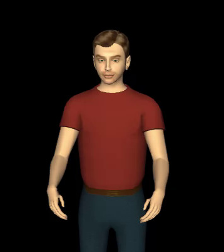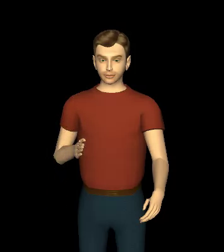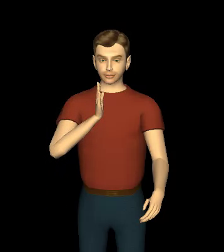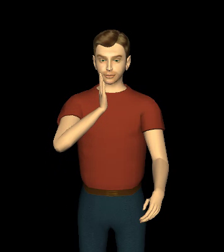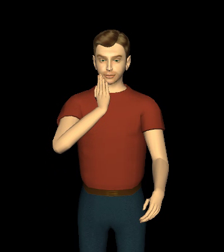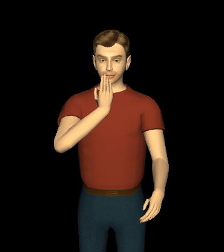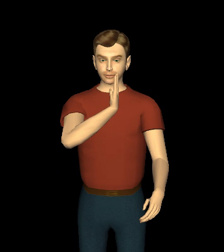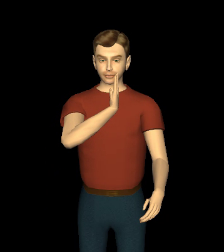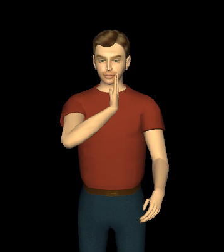جانفي